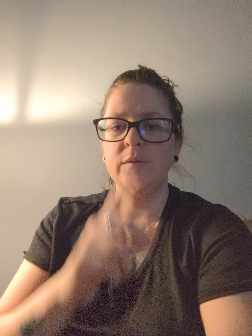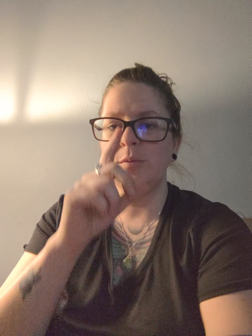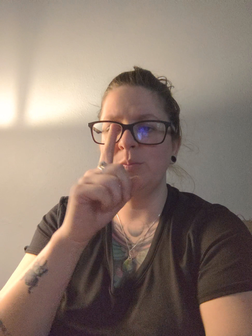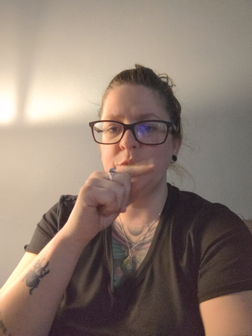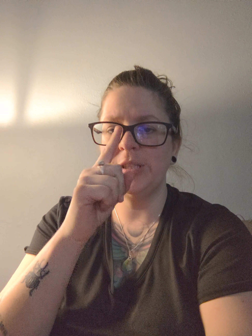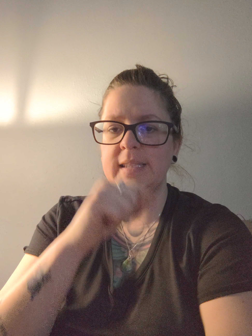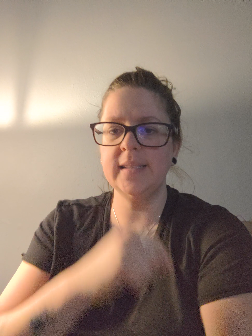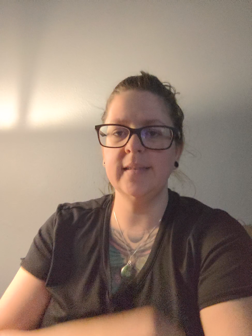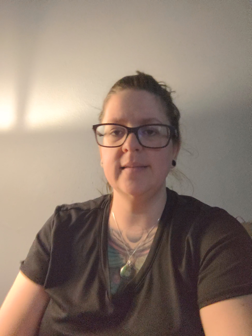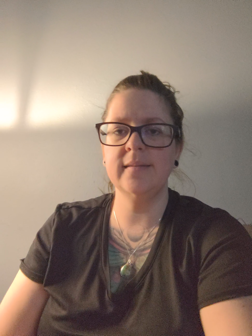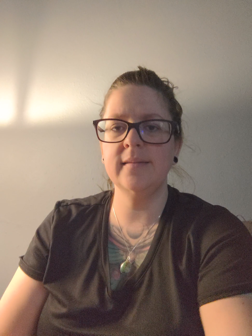pretend